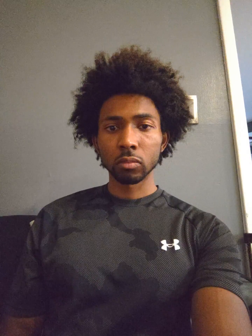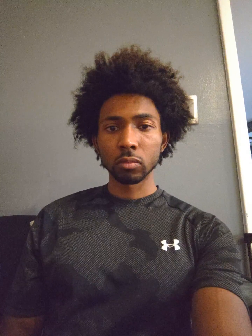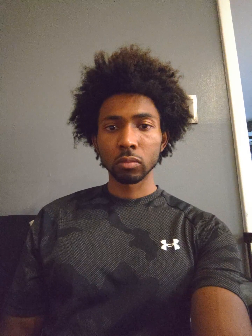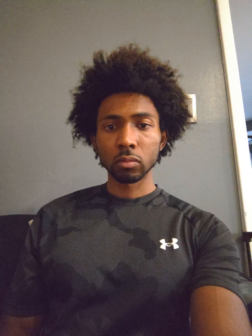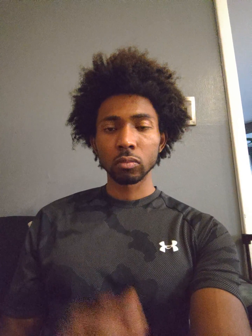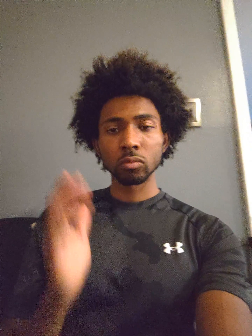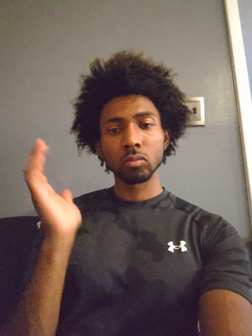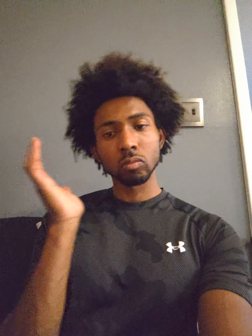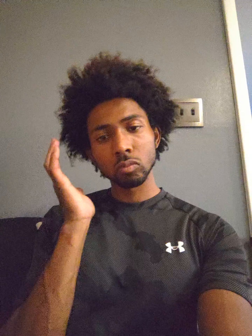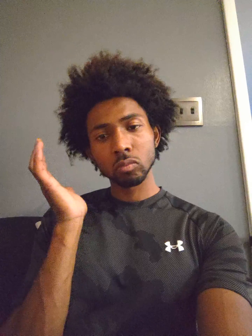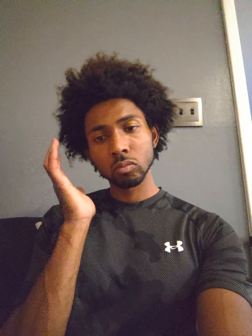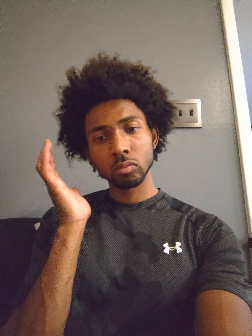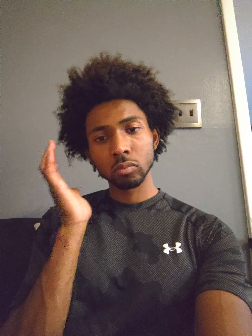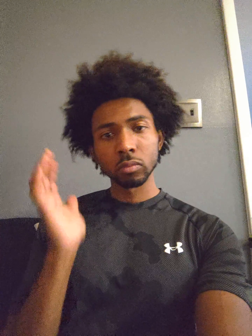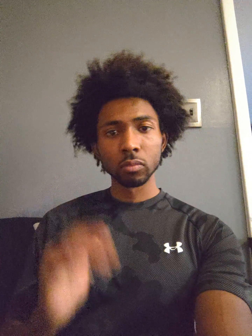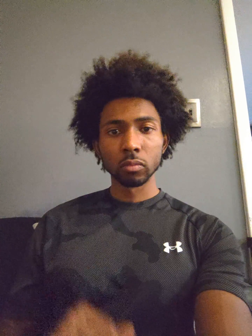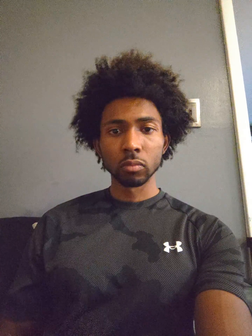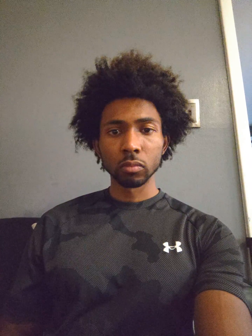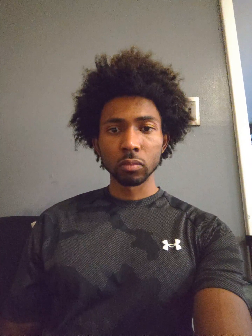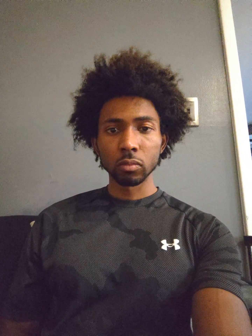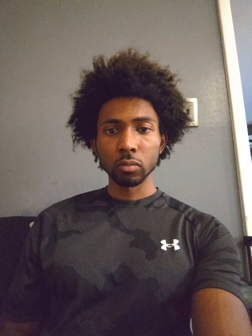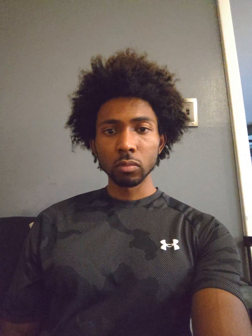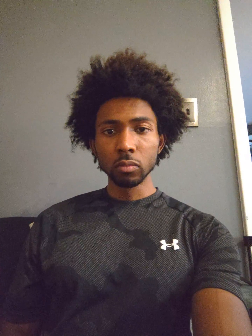pillow